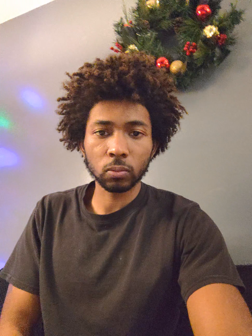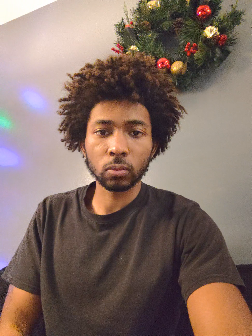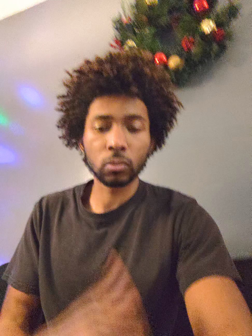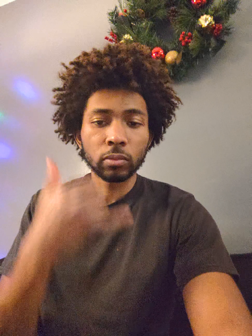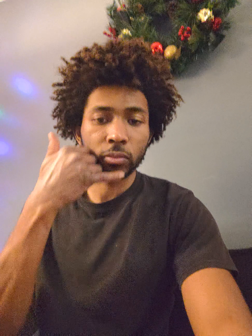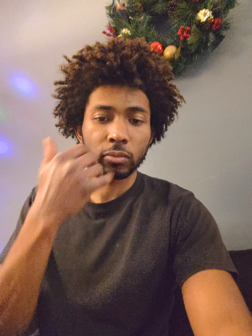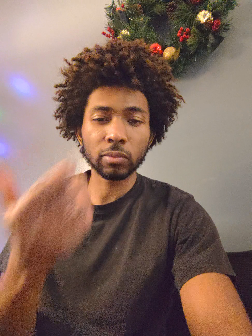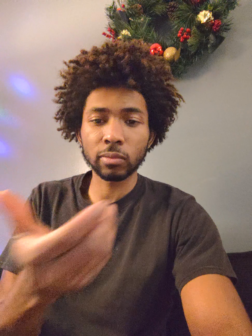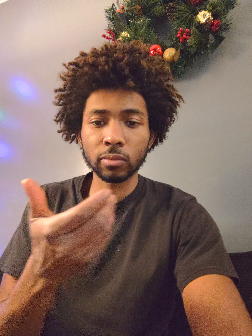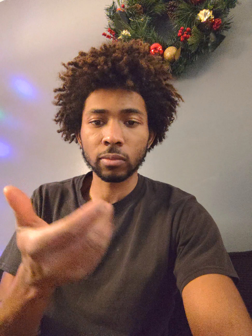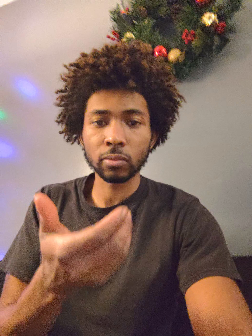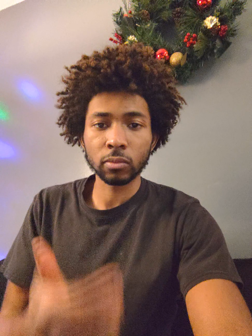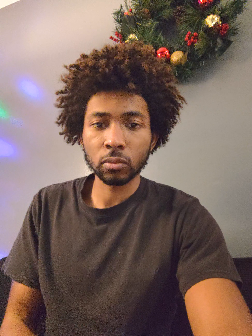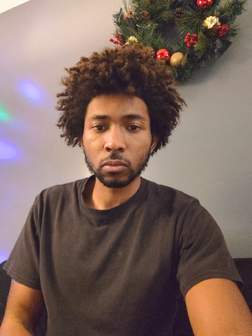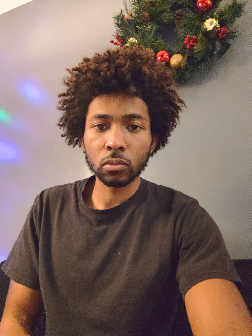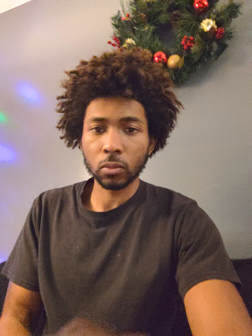call on the phone